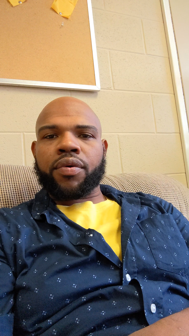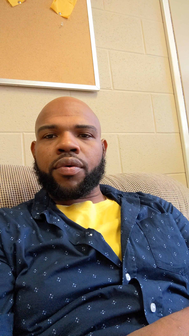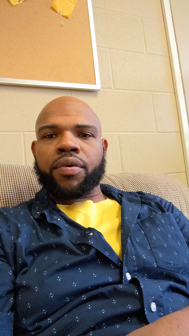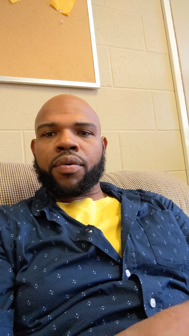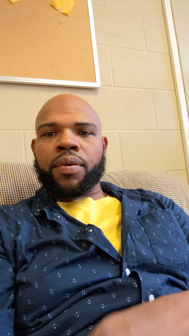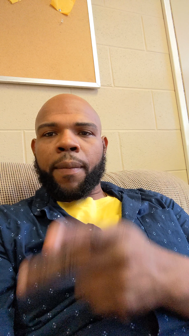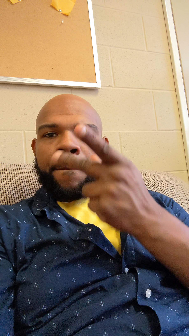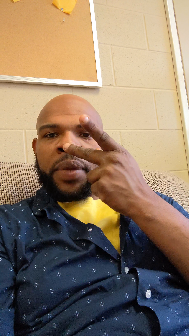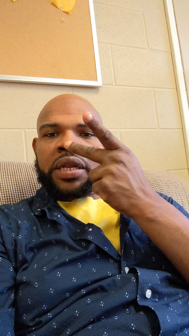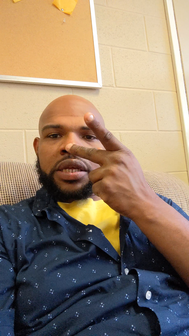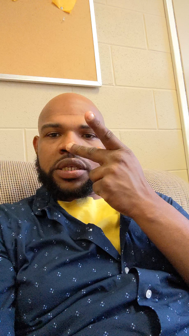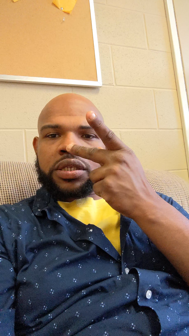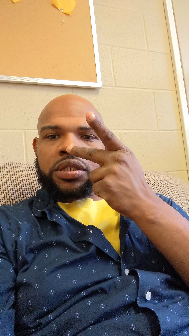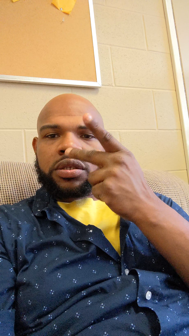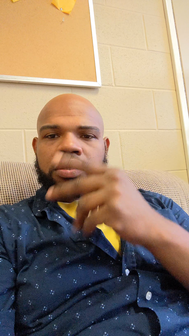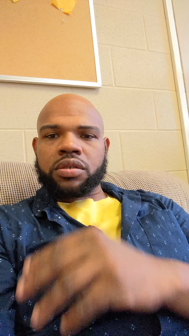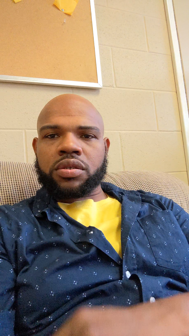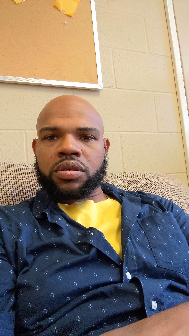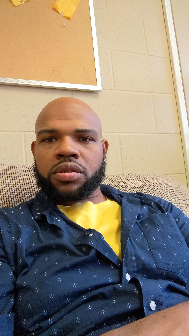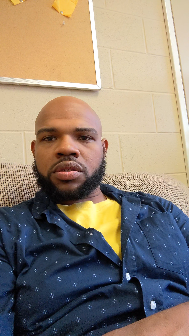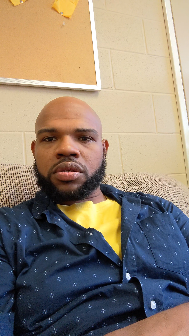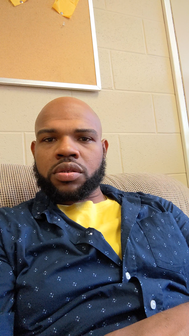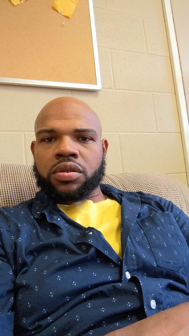penis